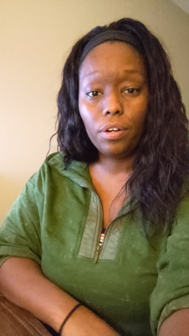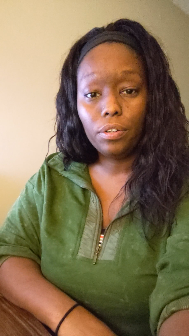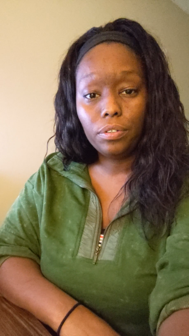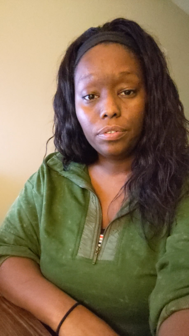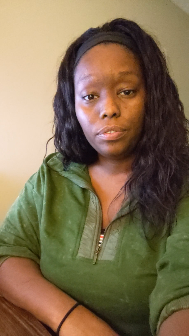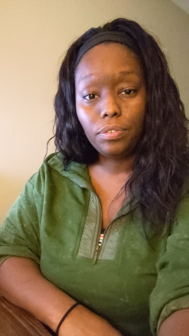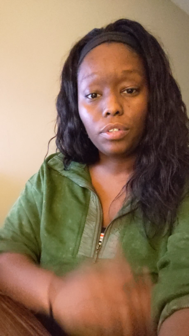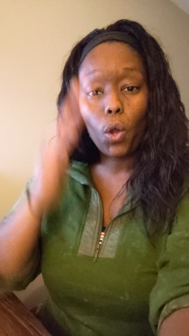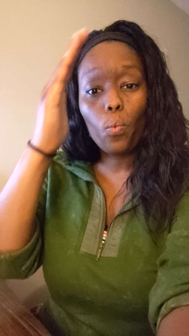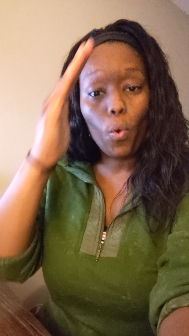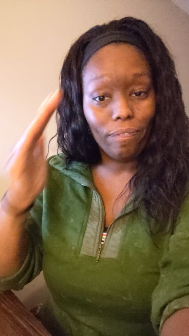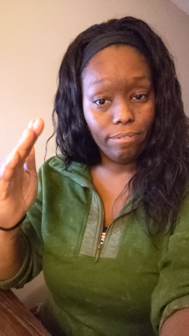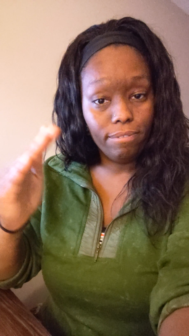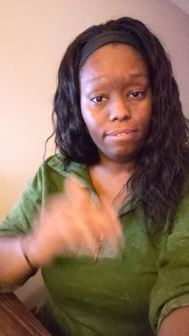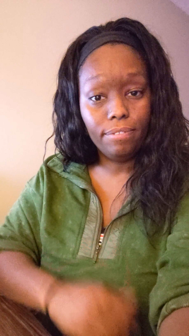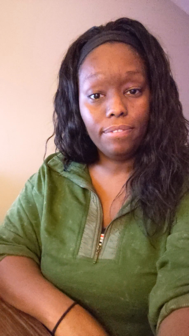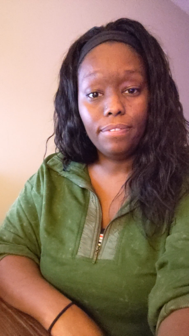roof